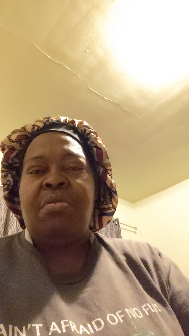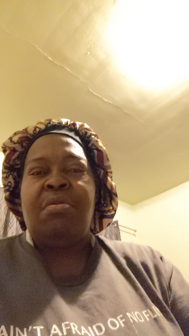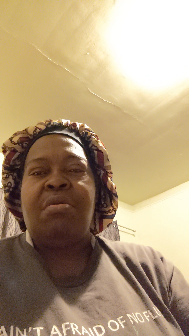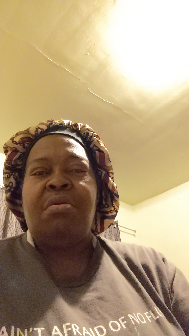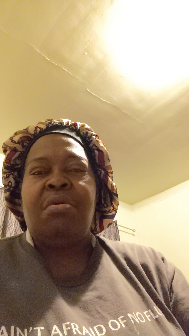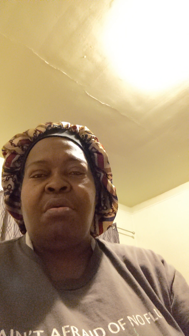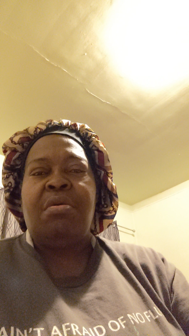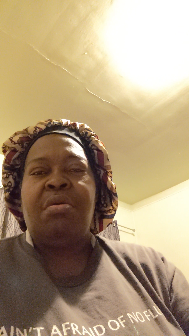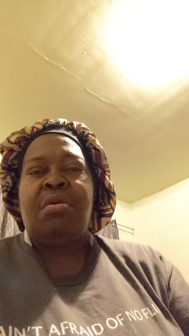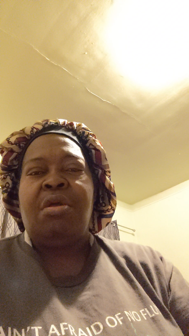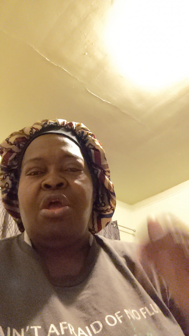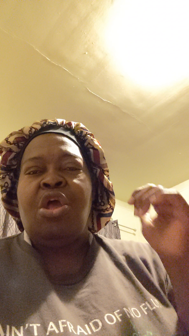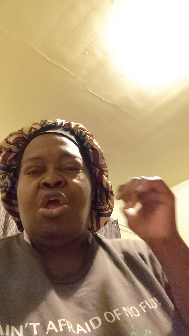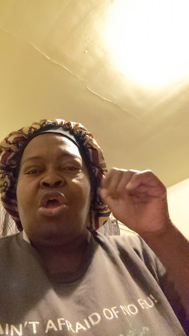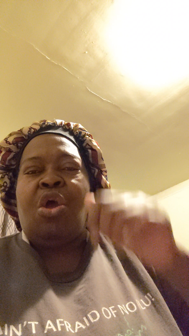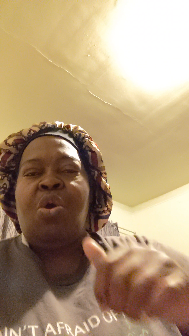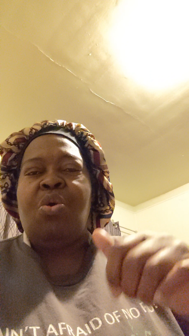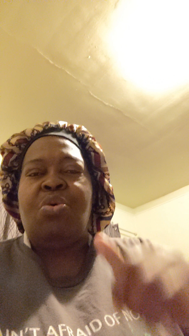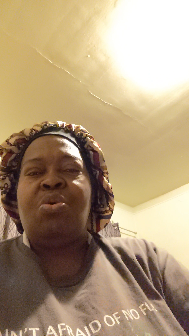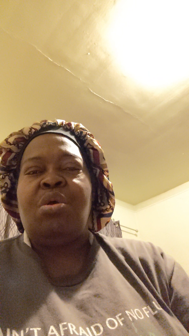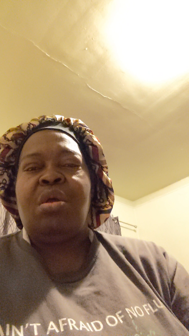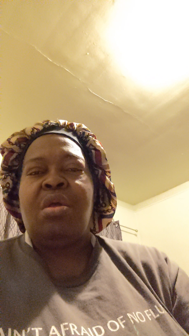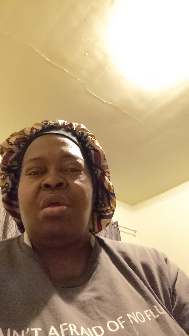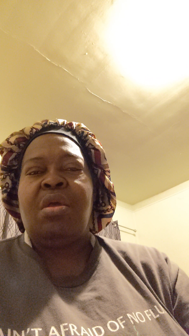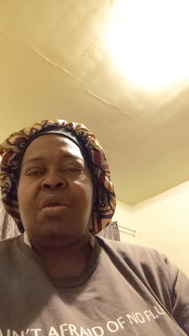coats